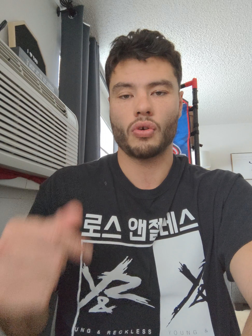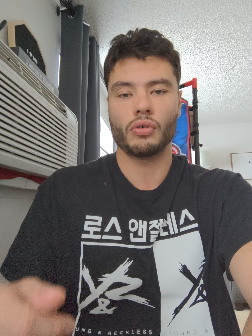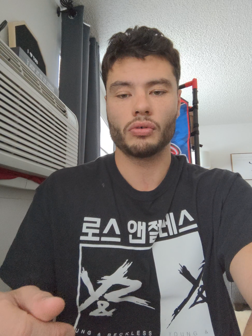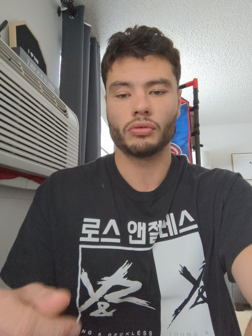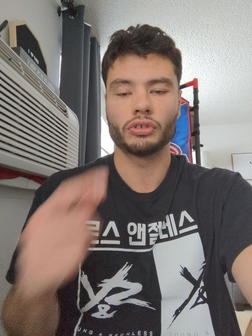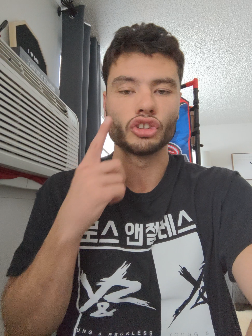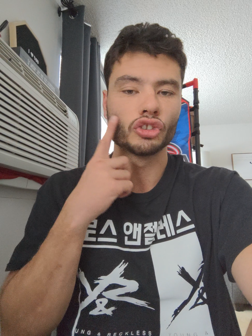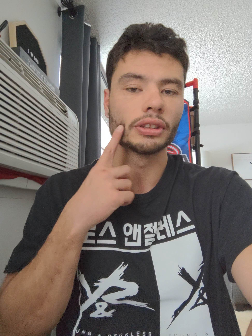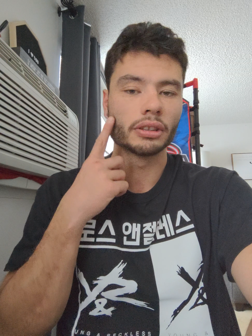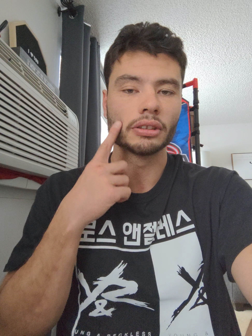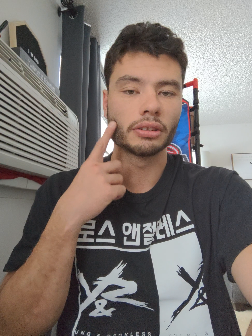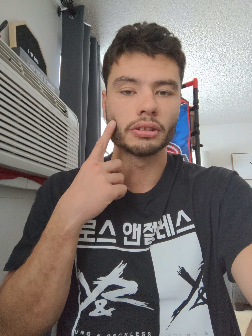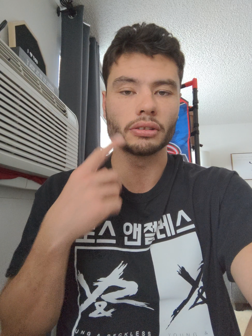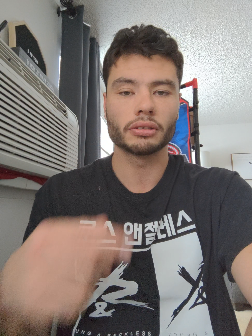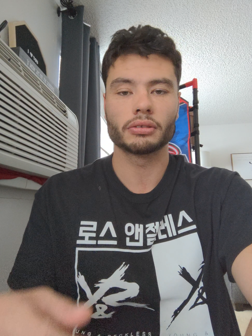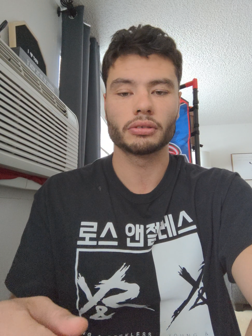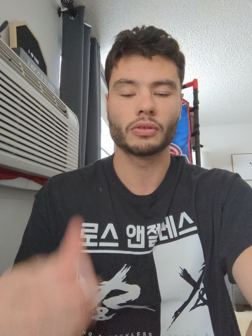cheek